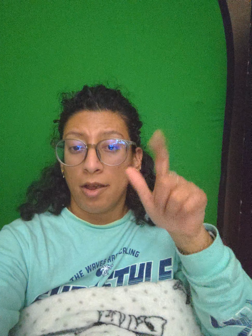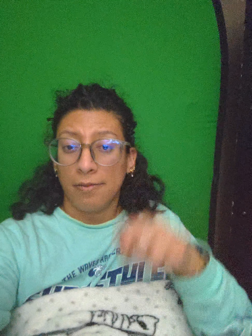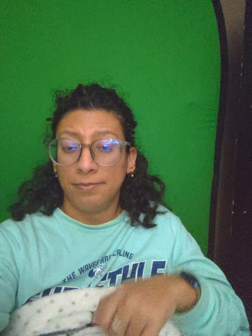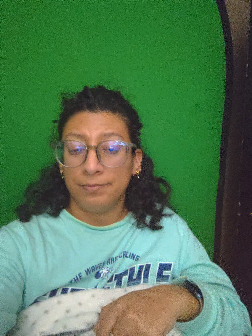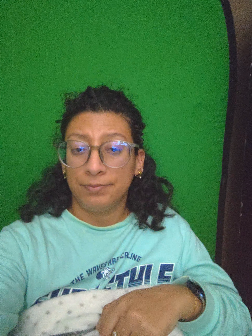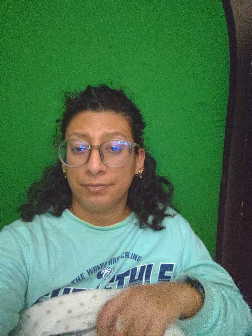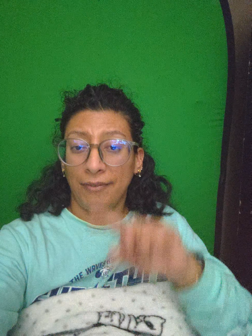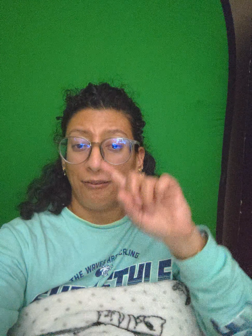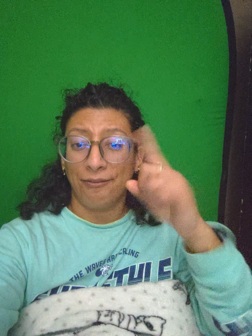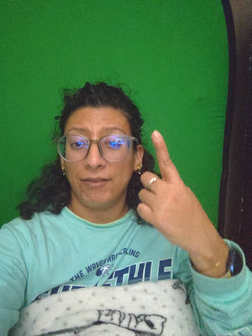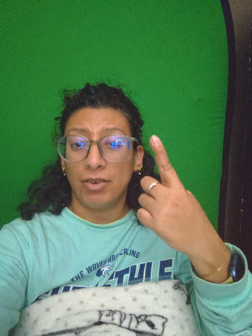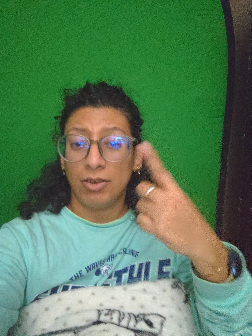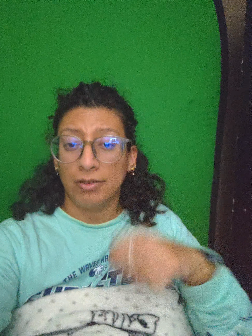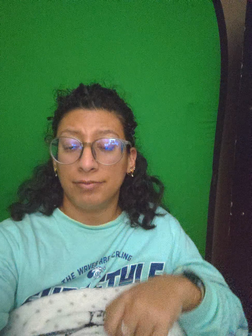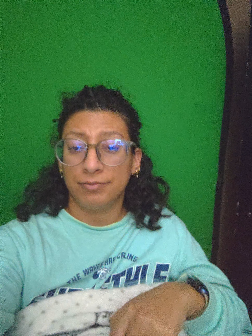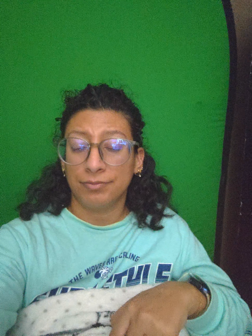first